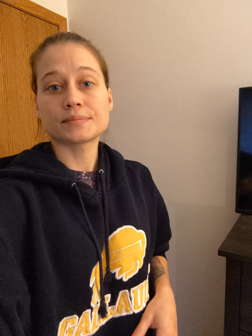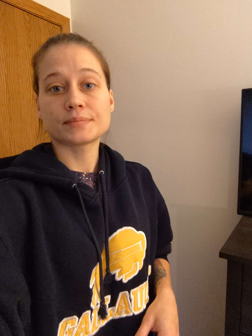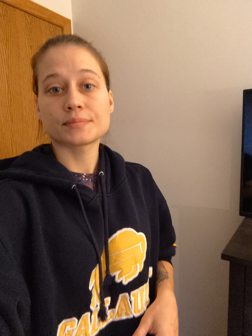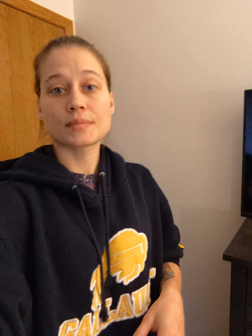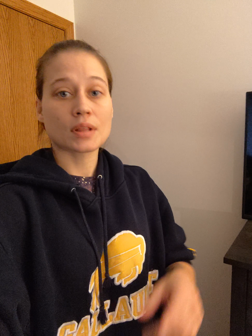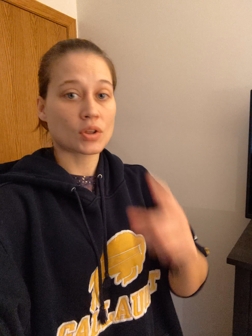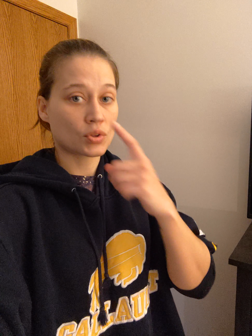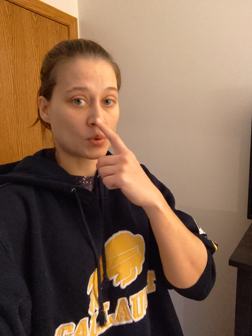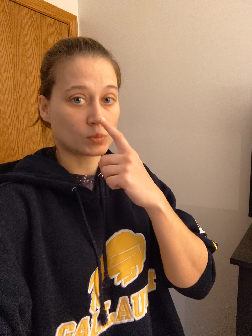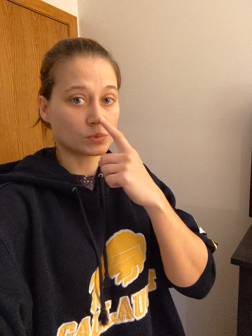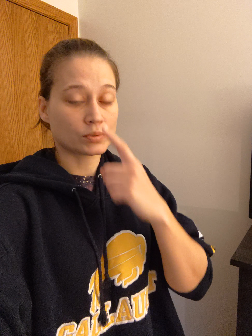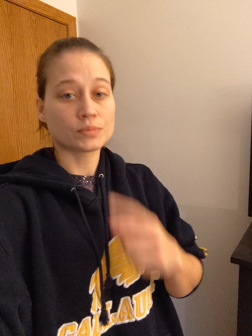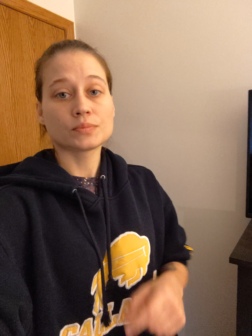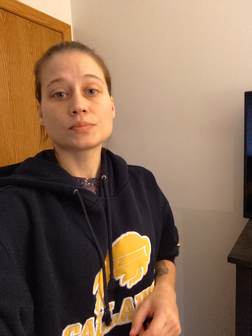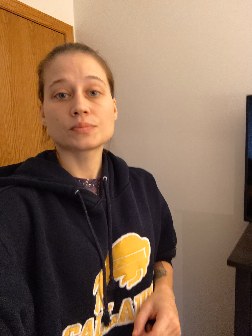nose